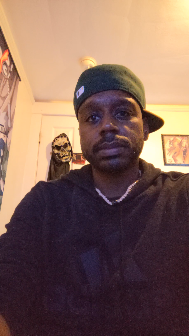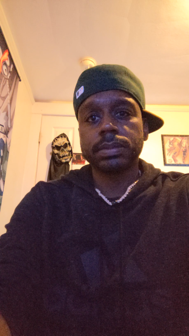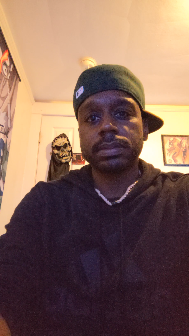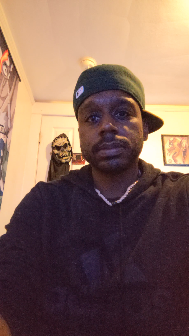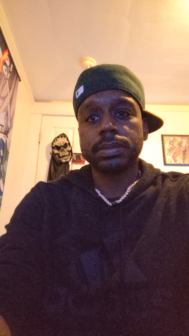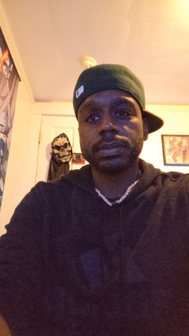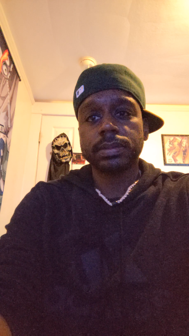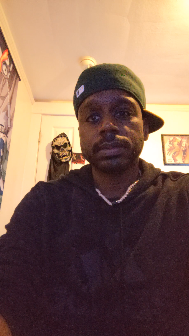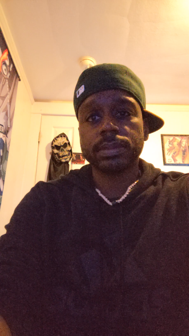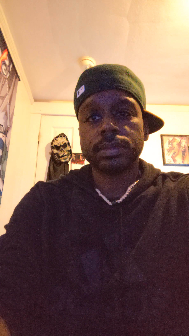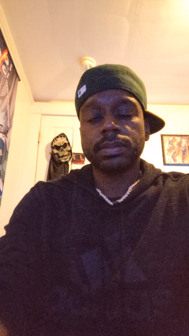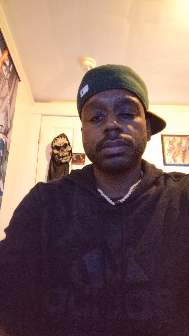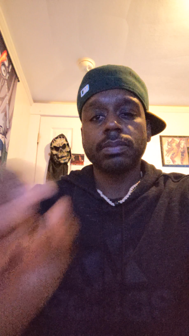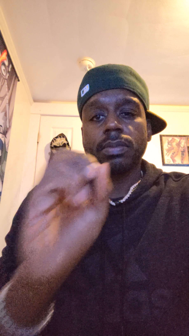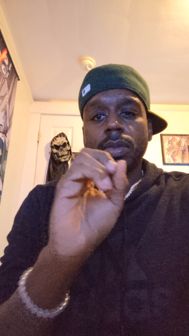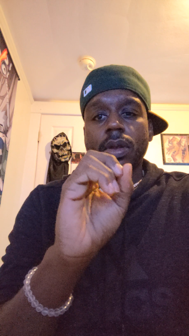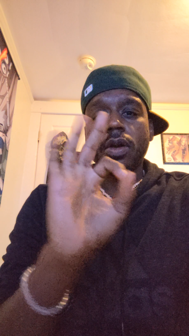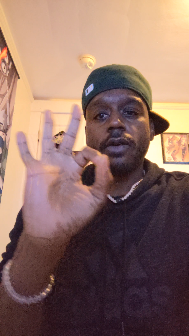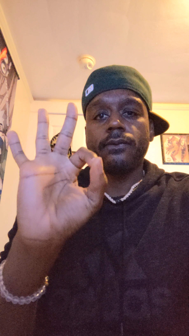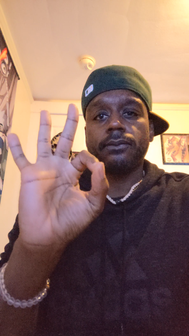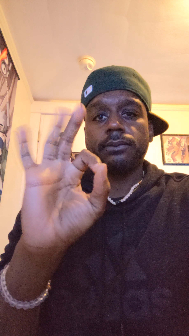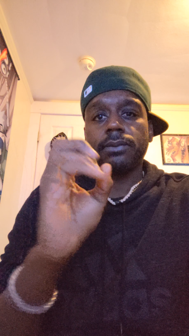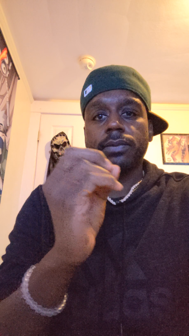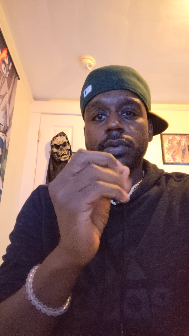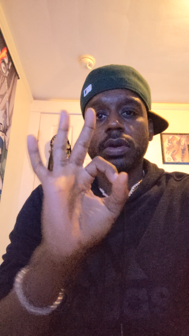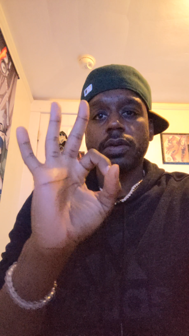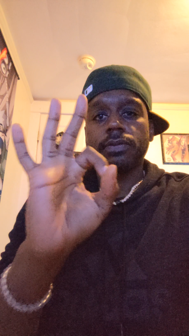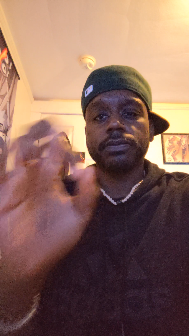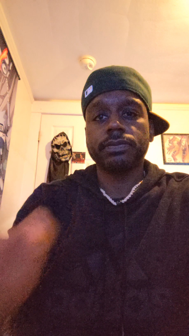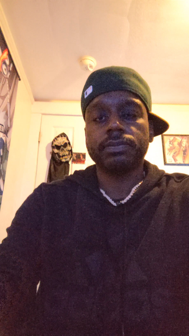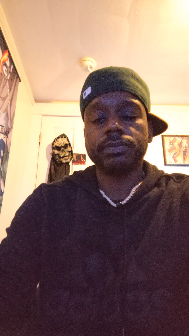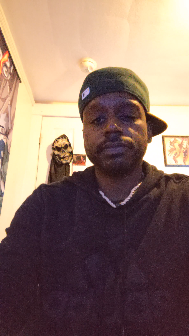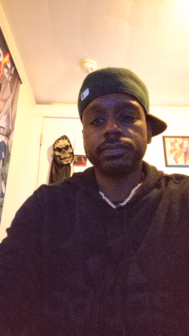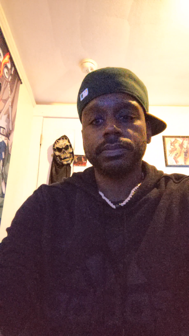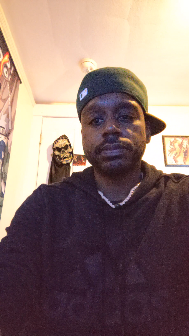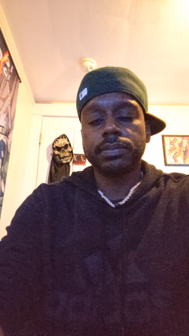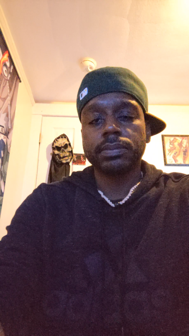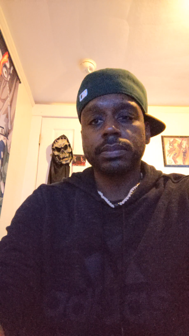of